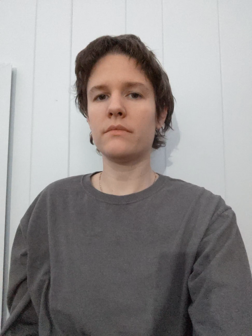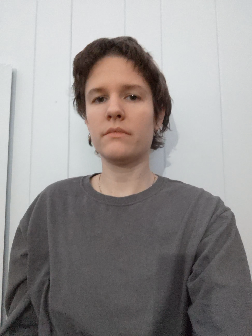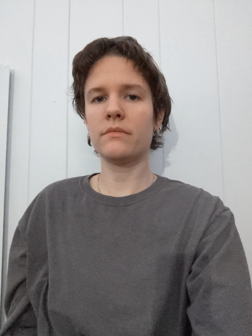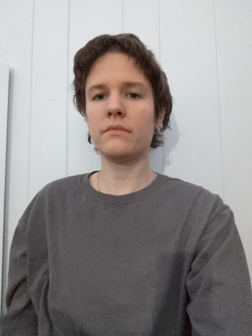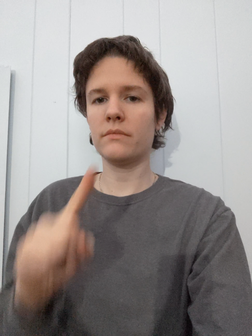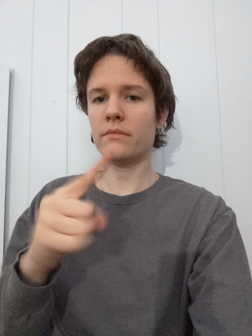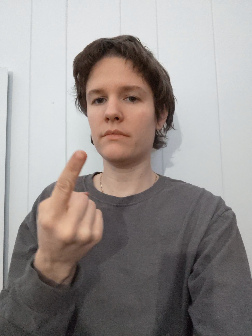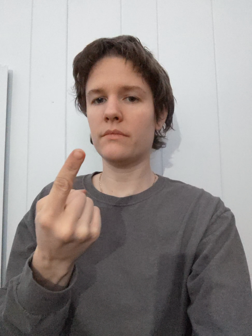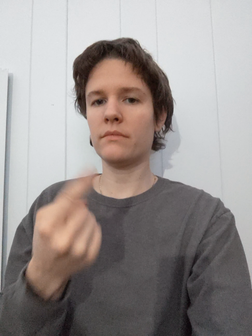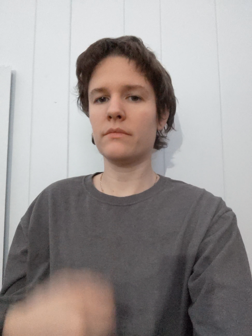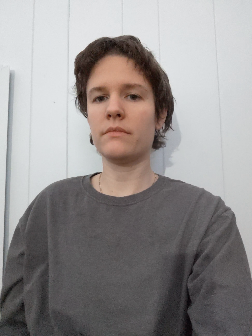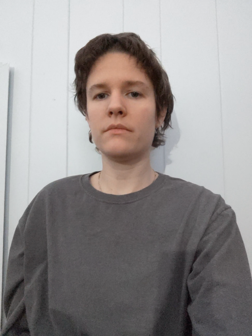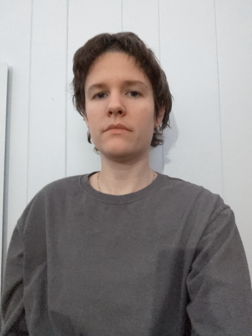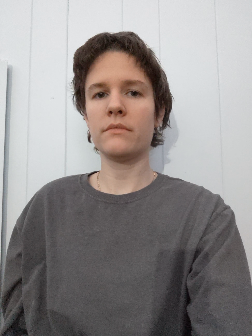first